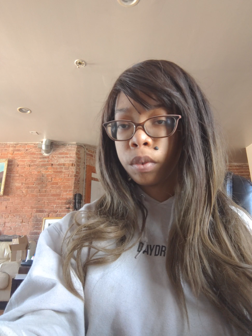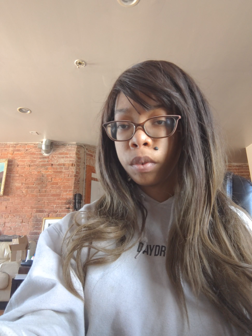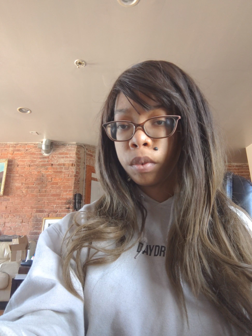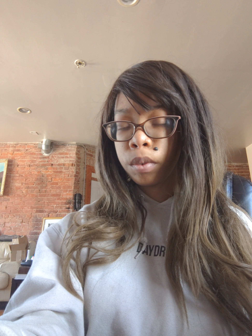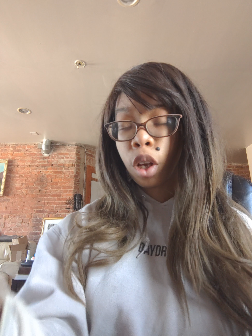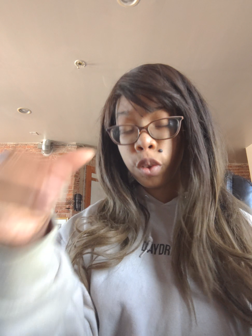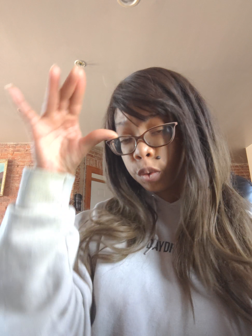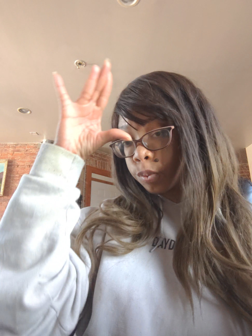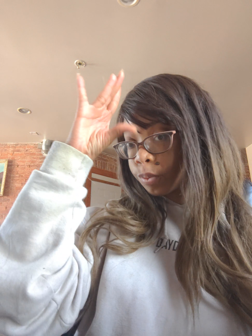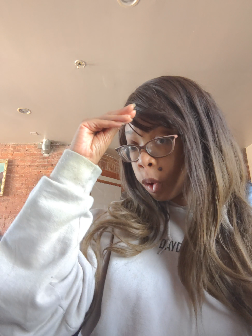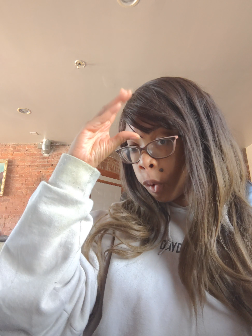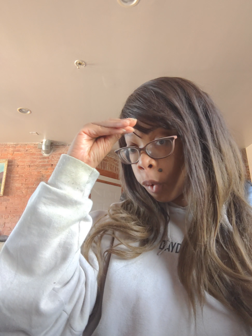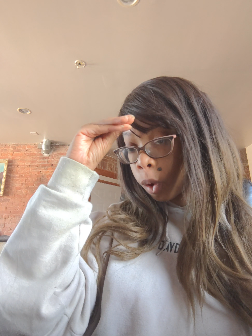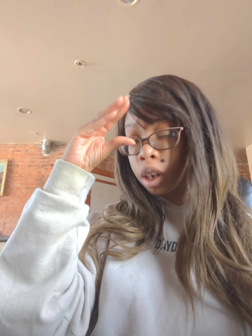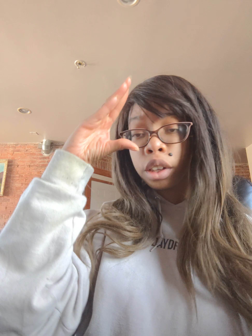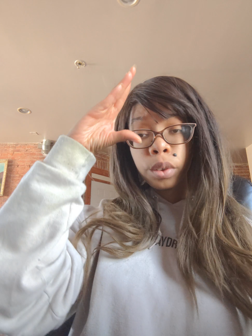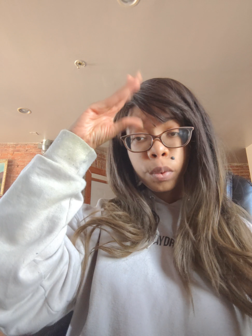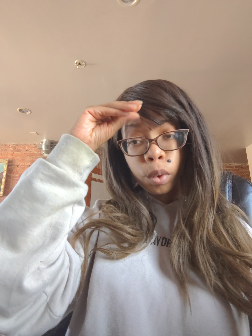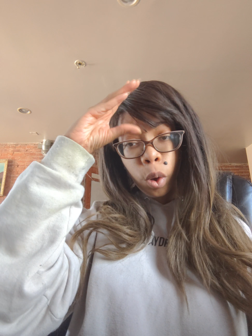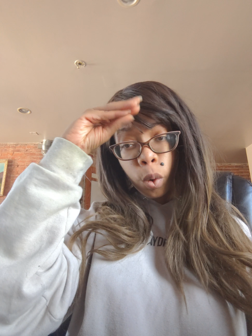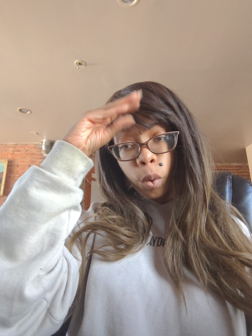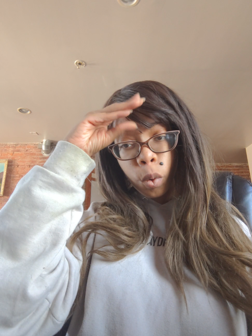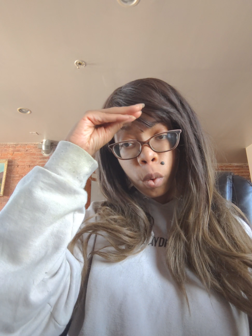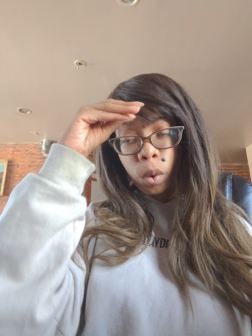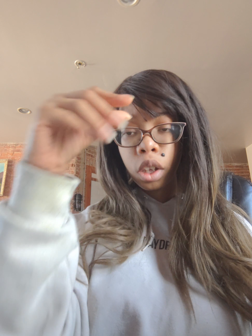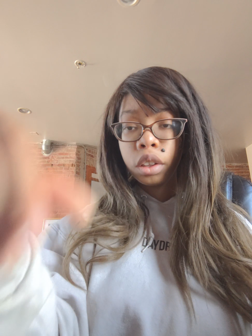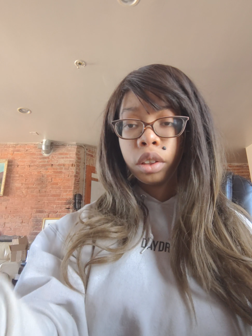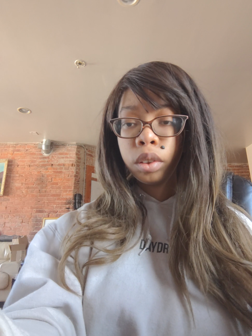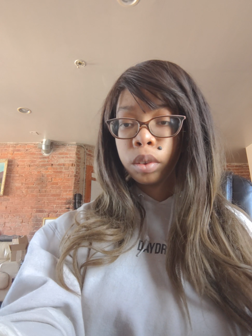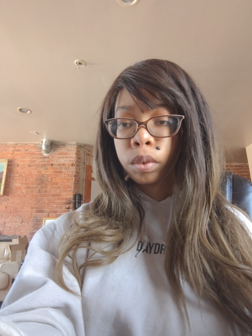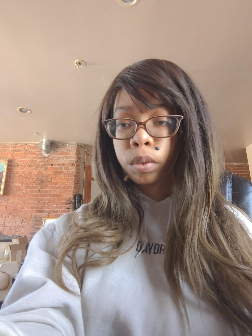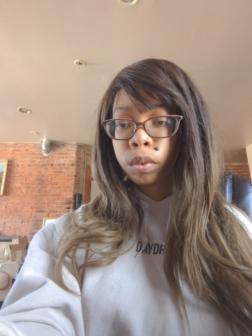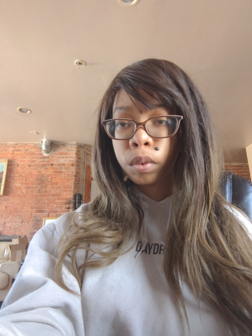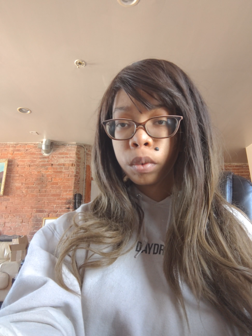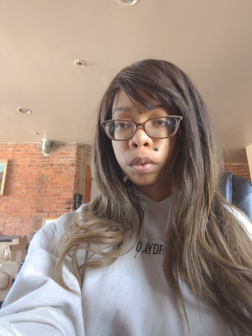boy